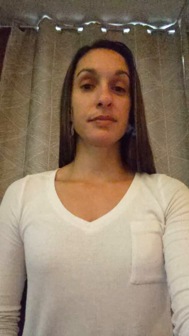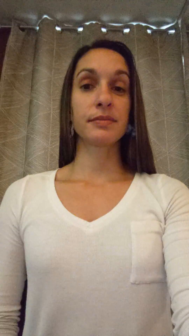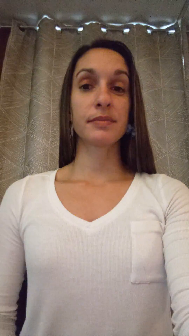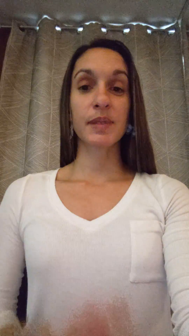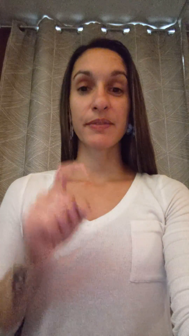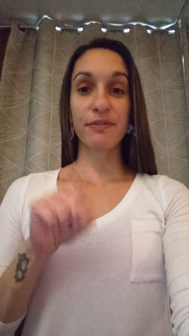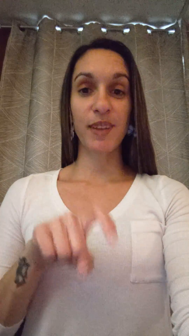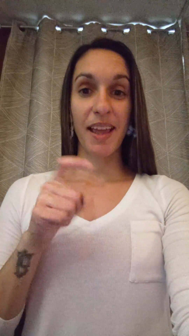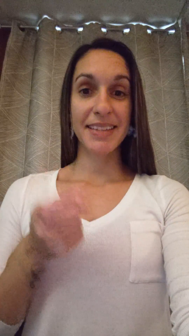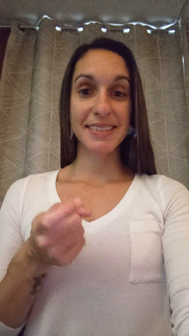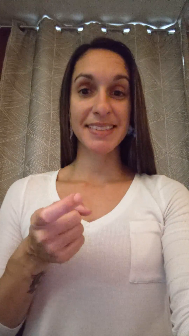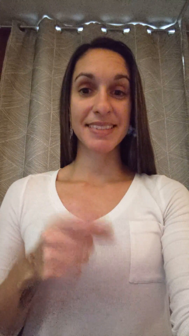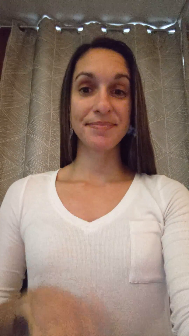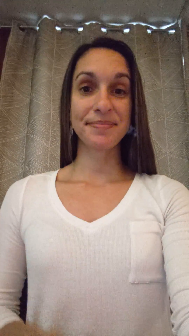friend